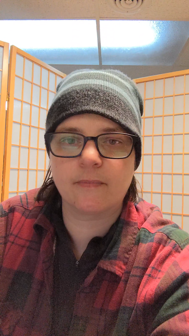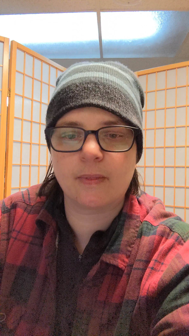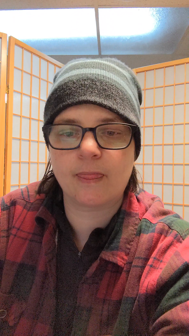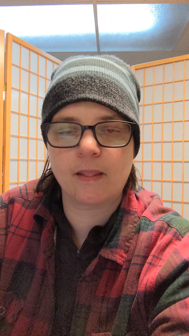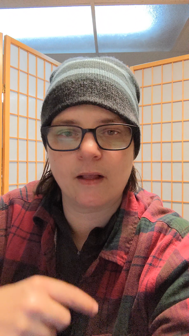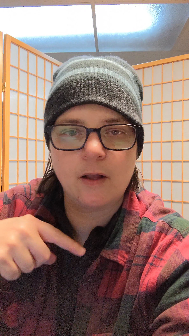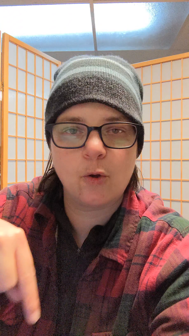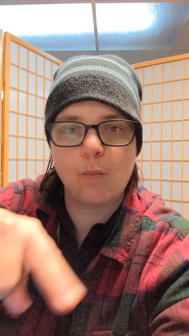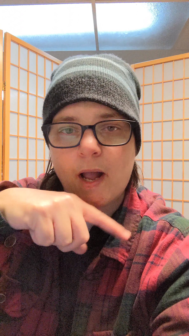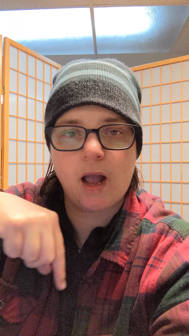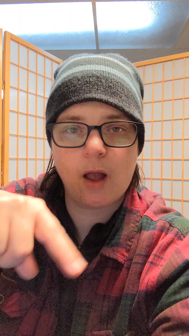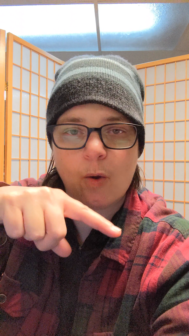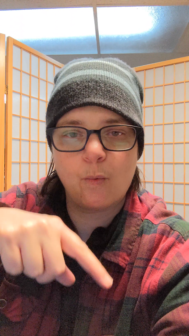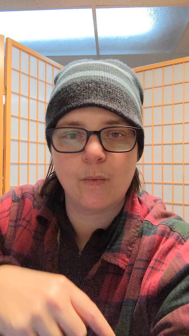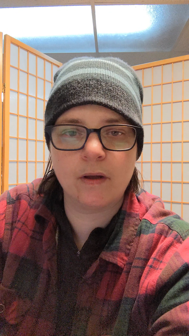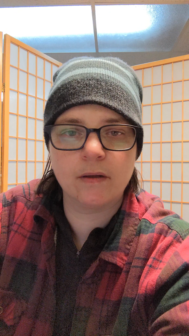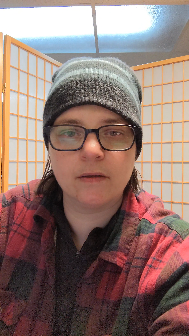around